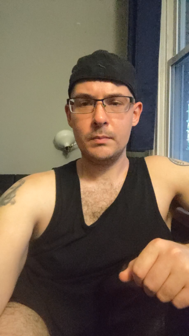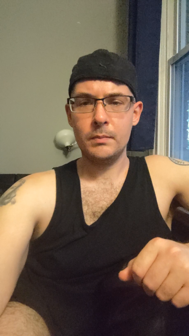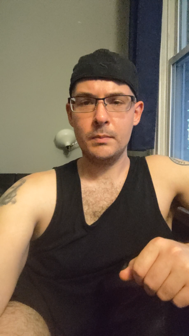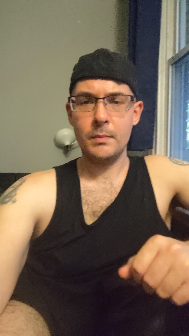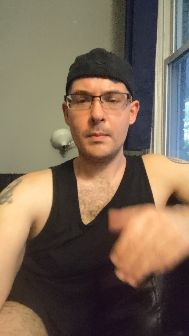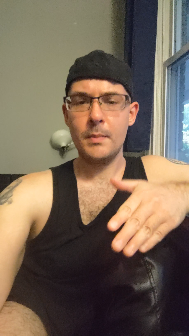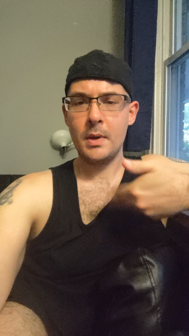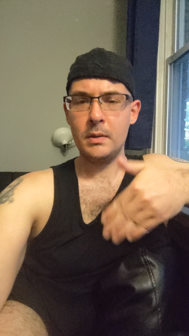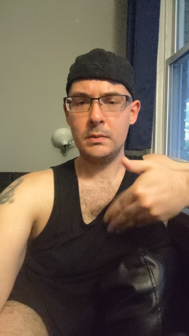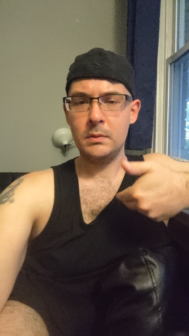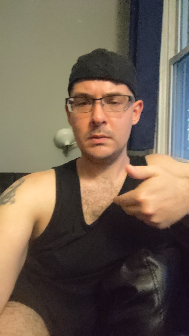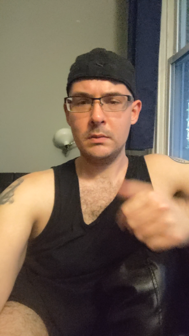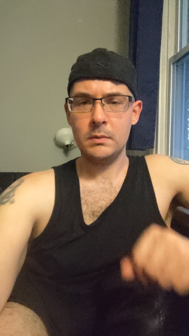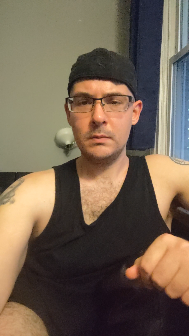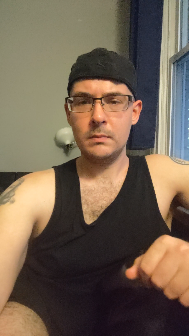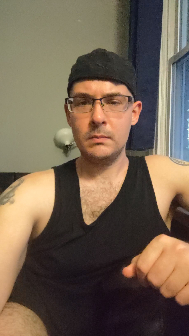pants